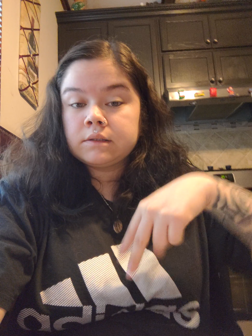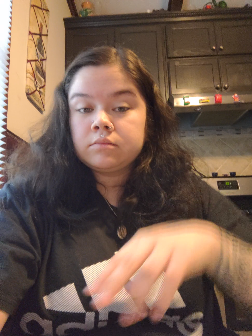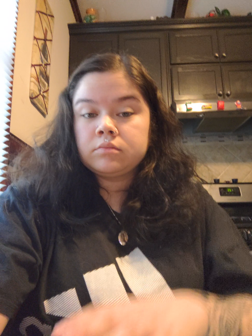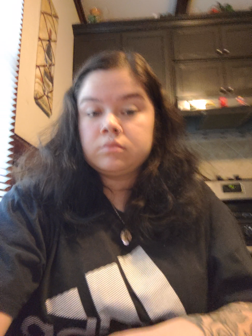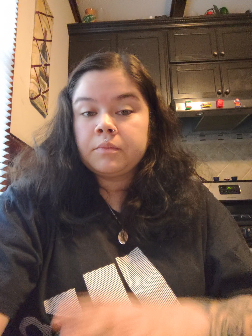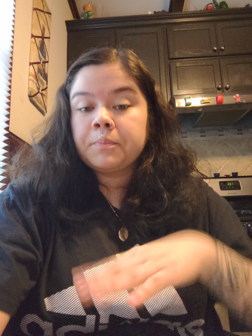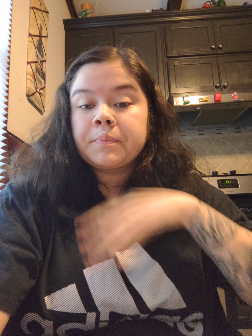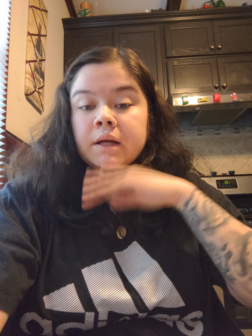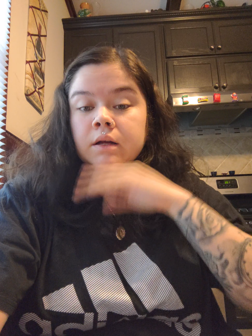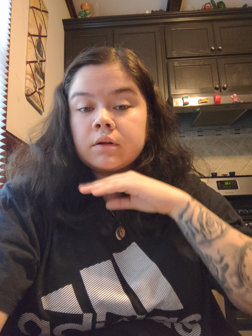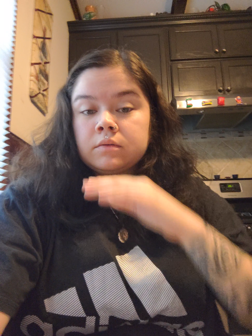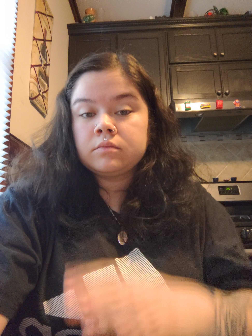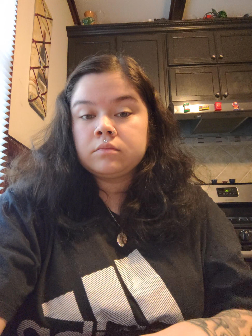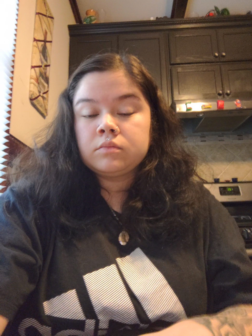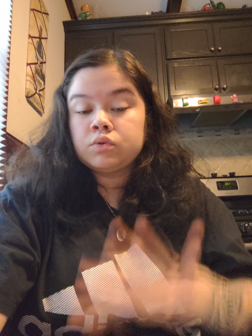pig